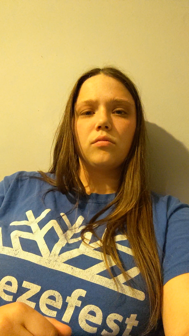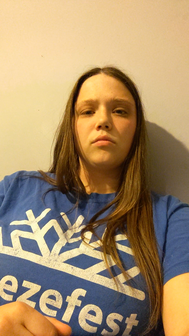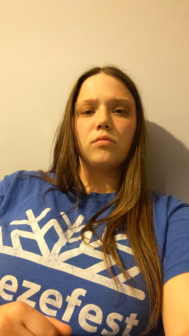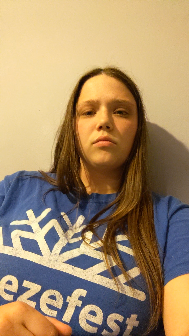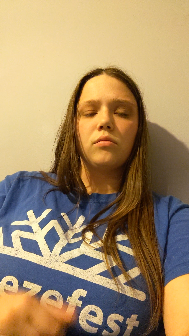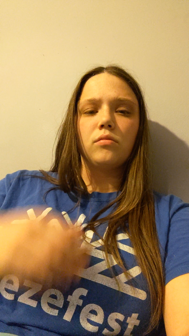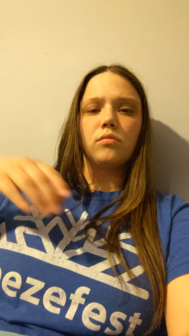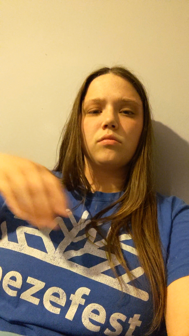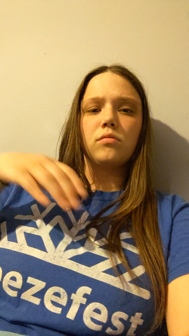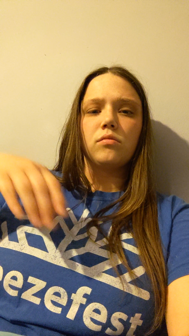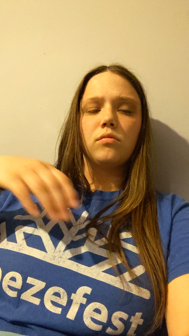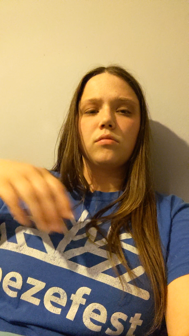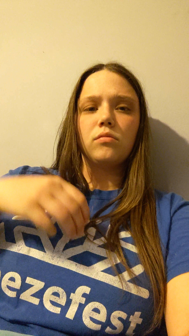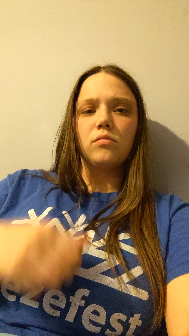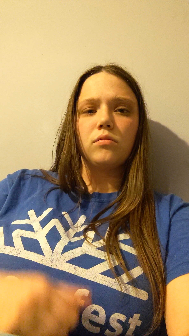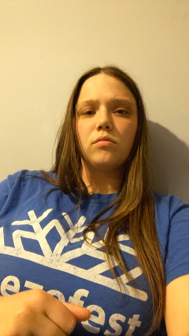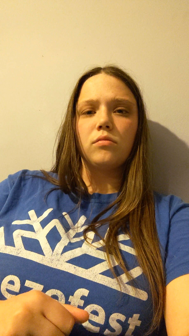does